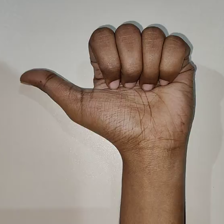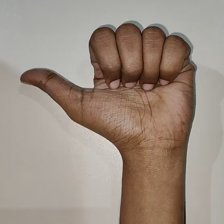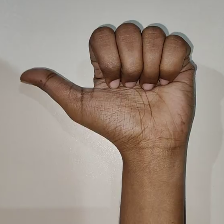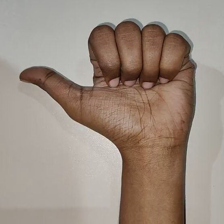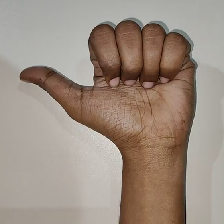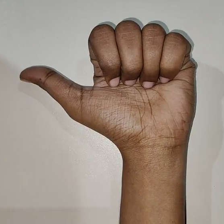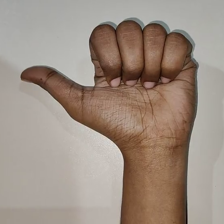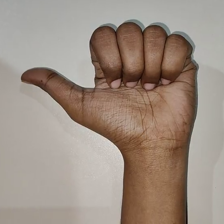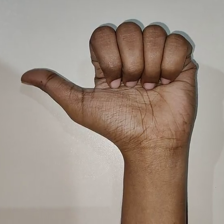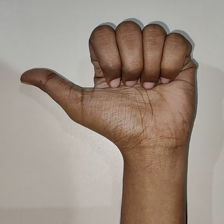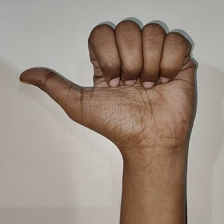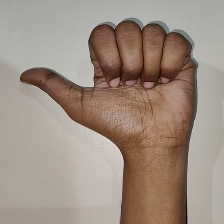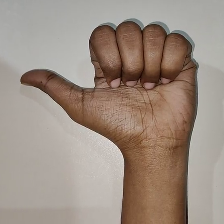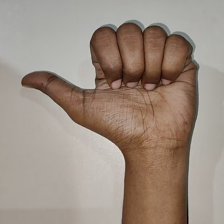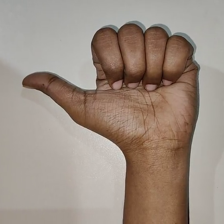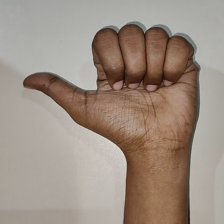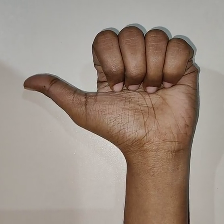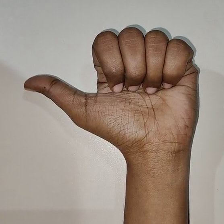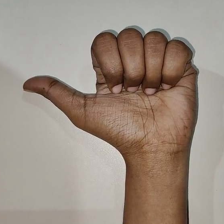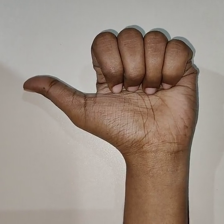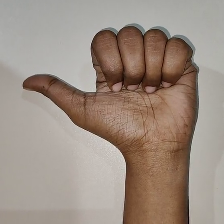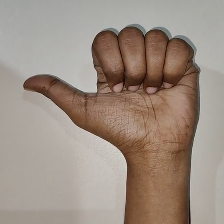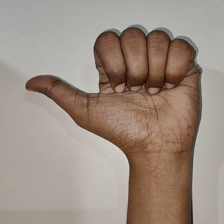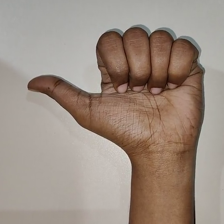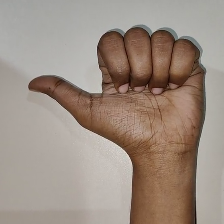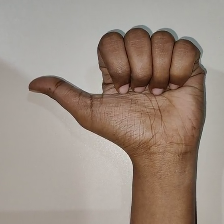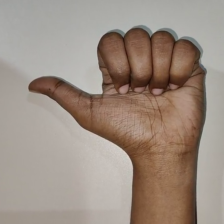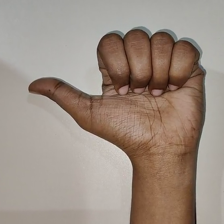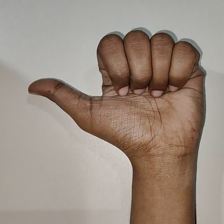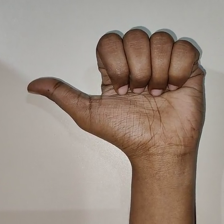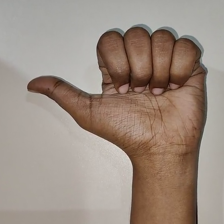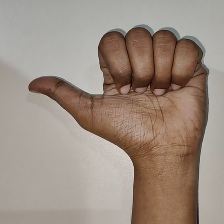എ